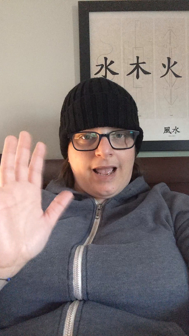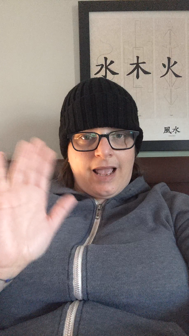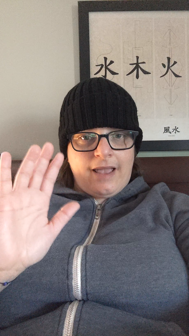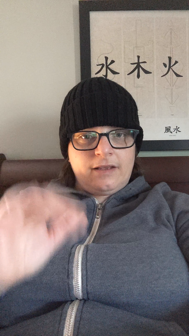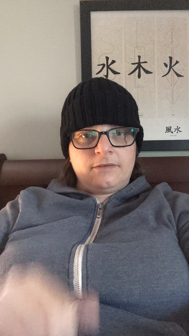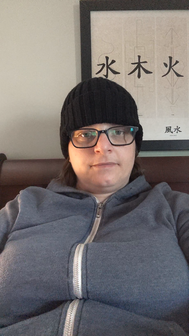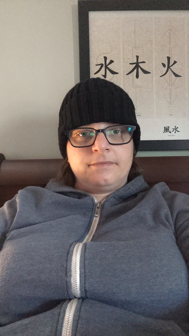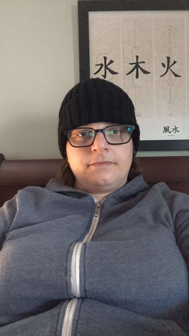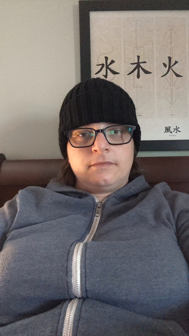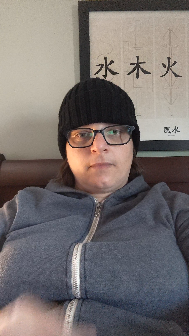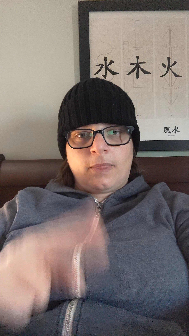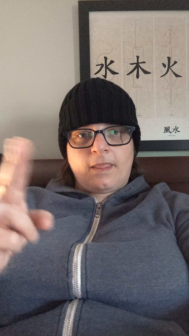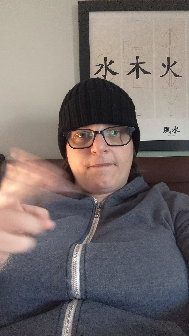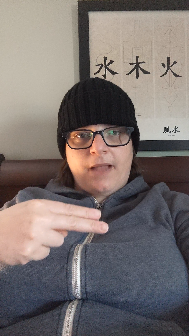belt